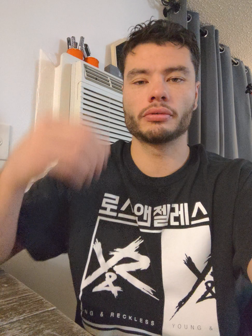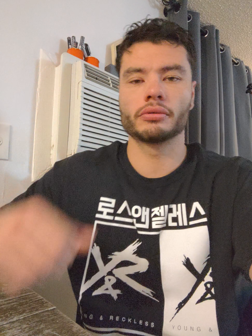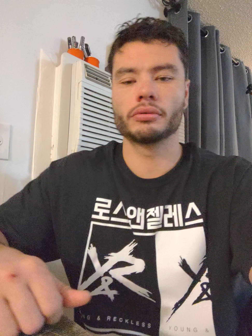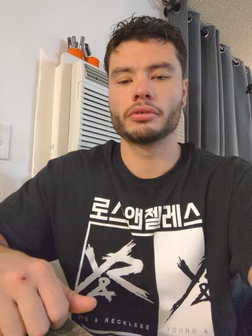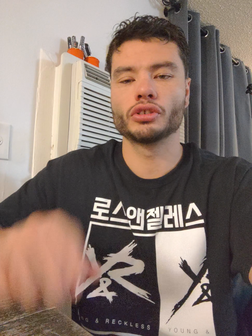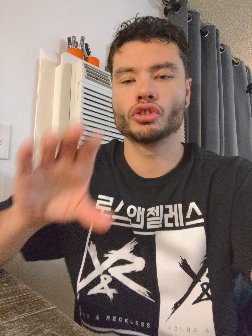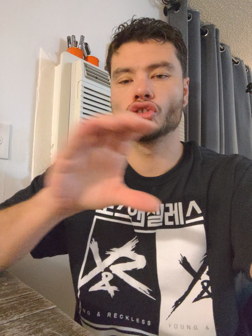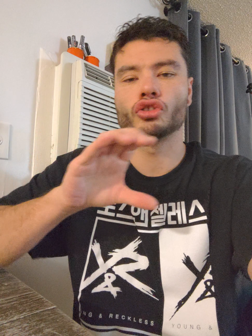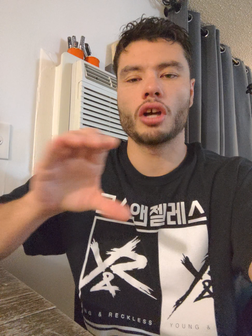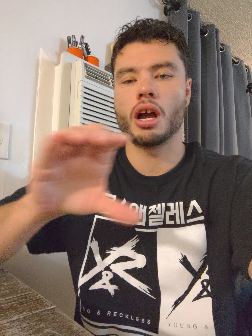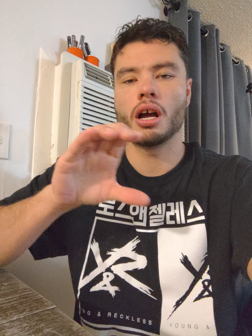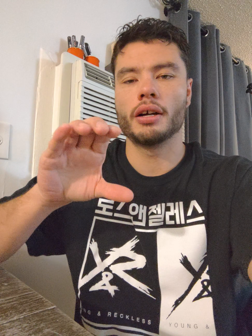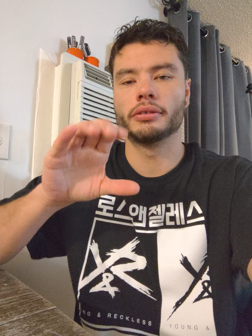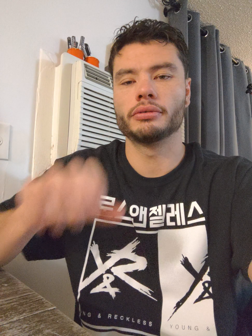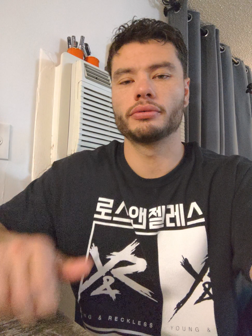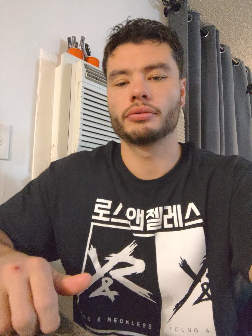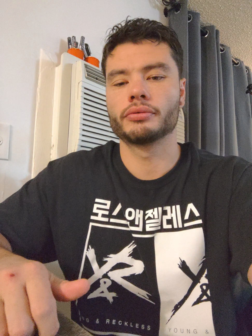chocolate